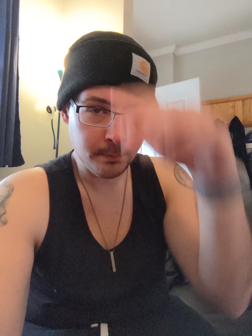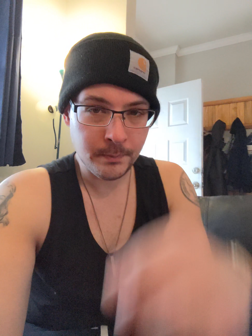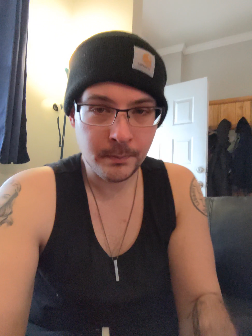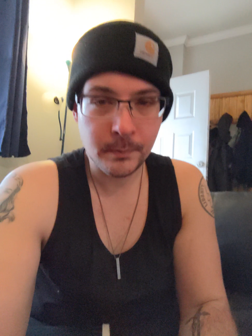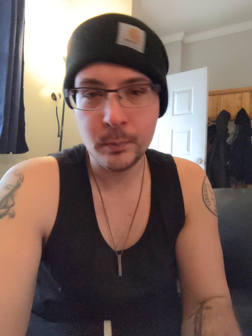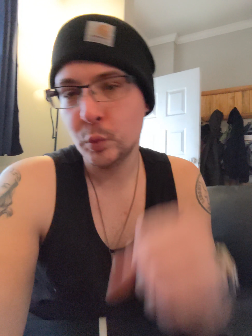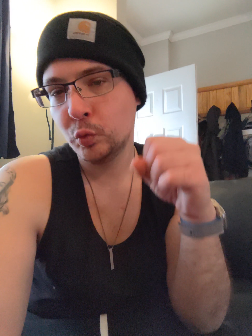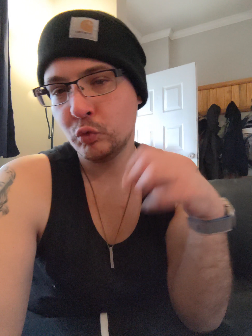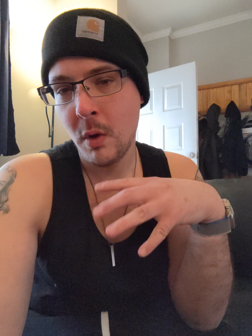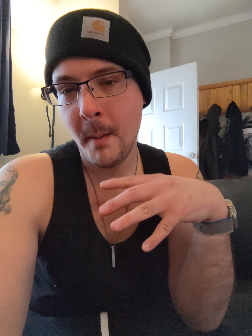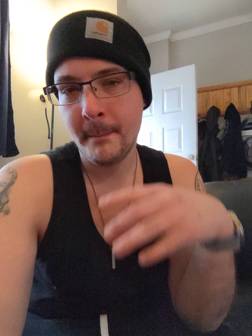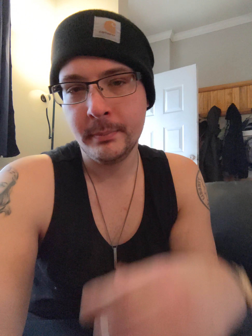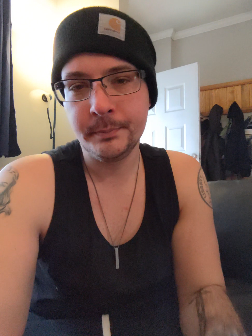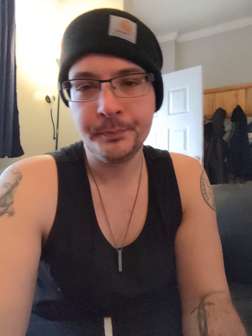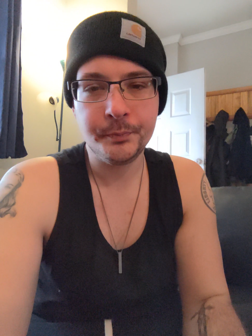drop